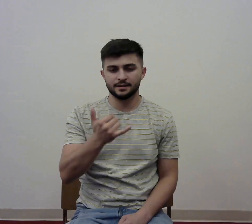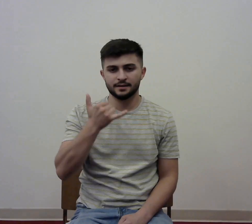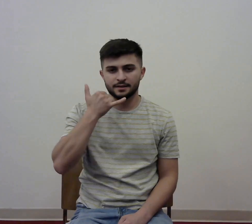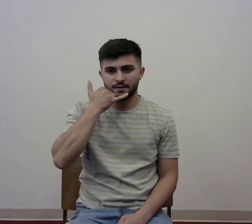telefon